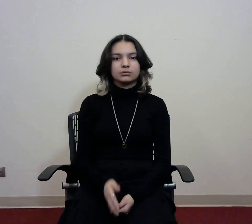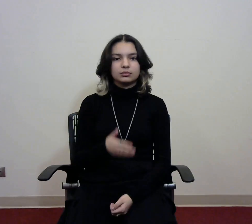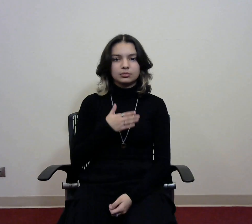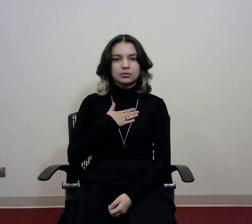mən